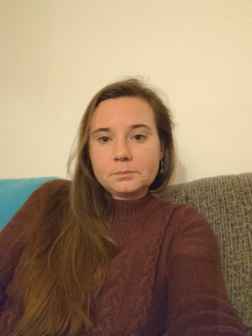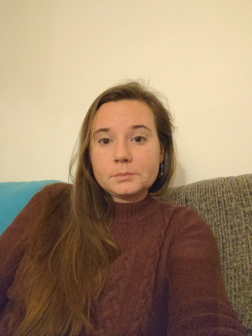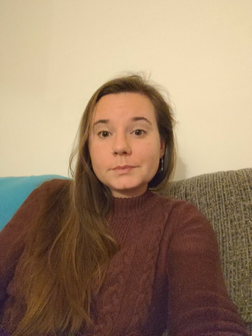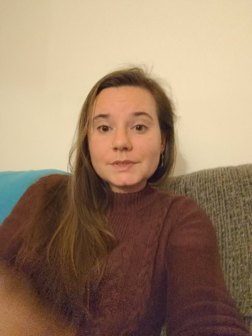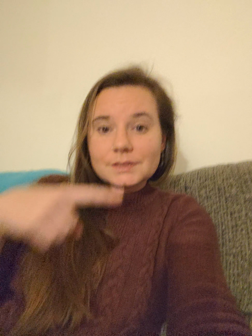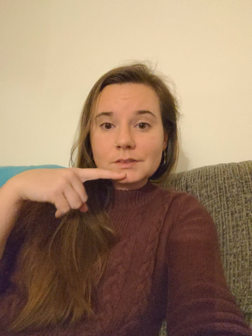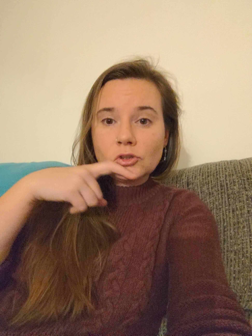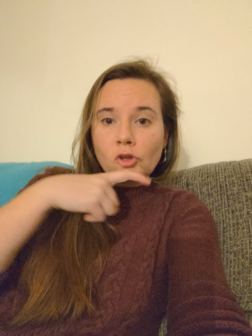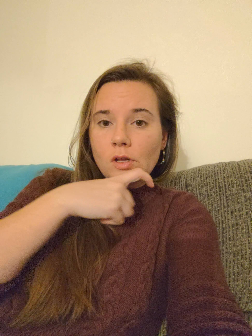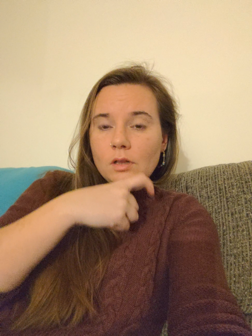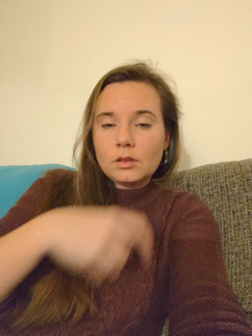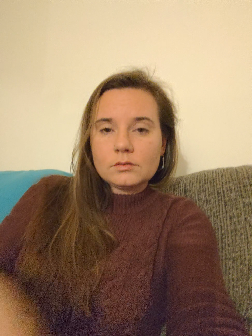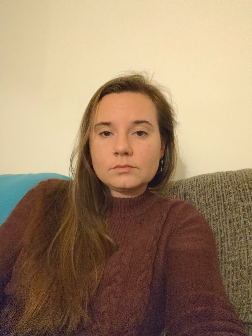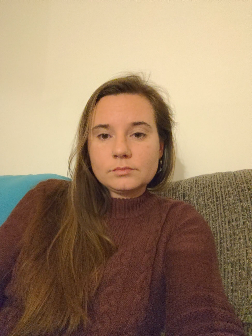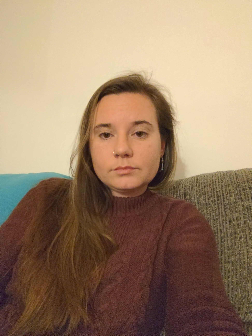cereal